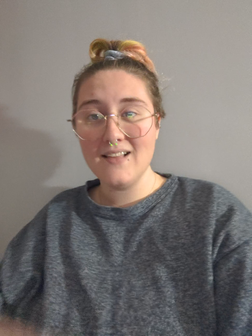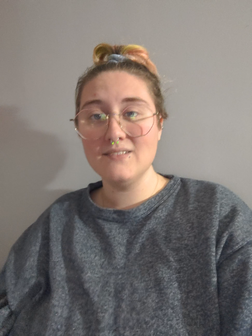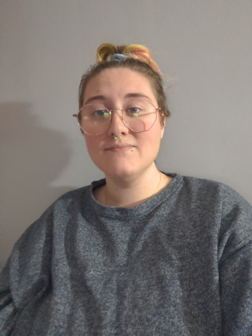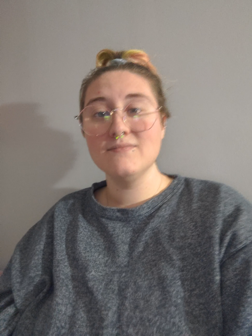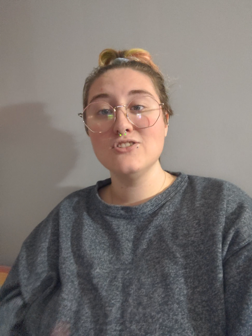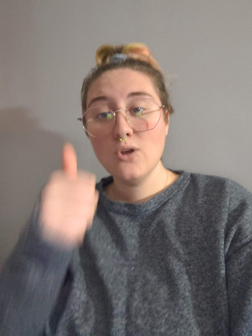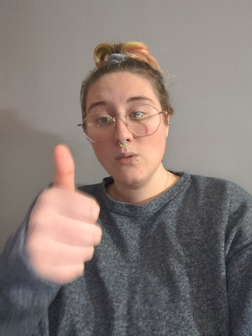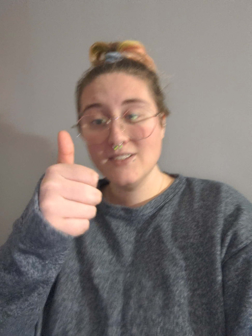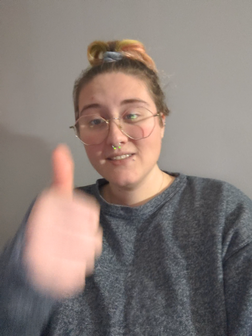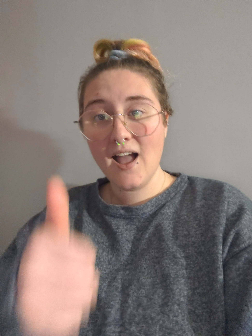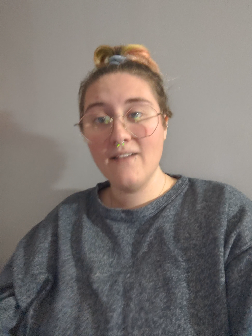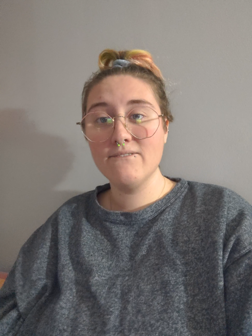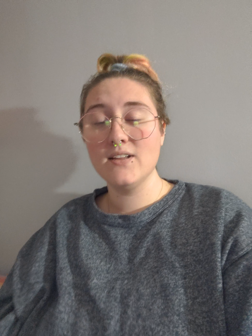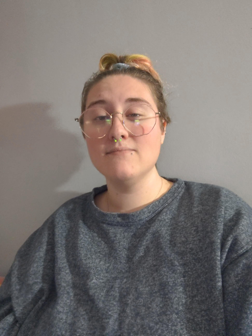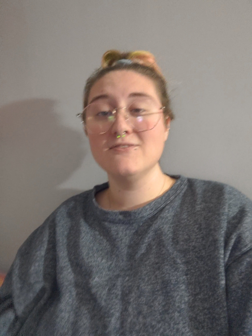yourself